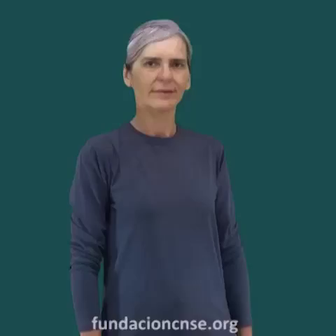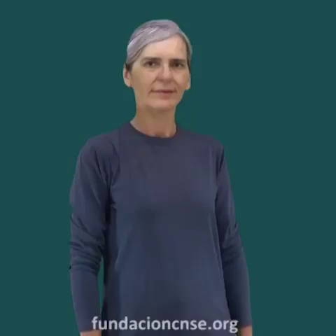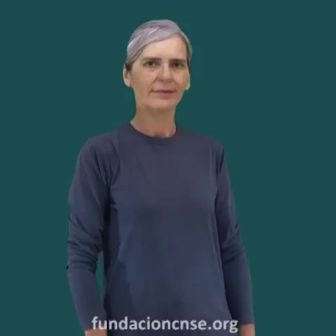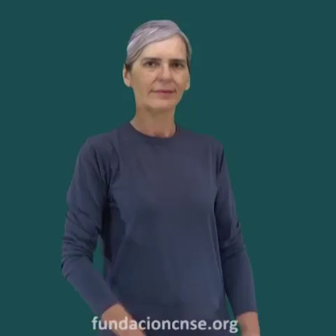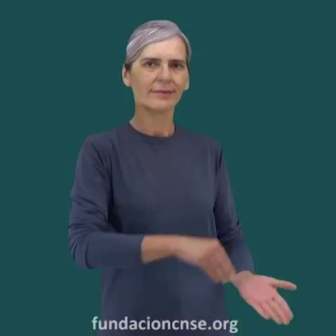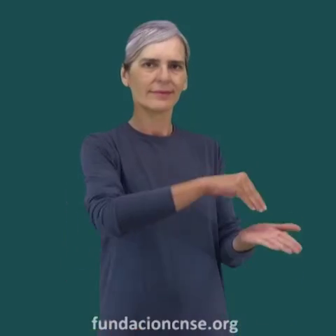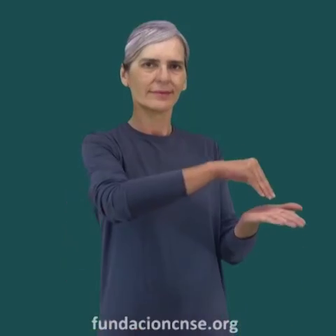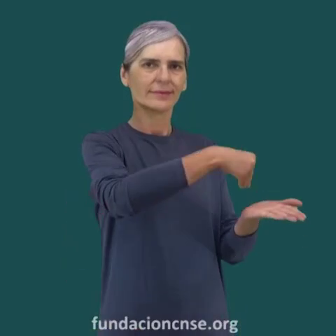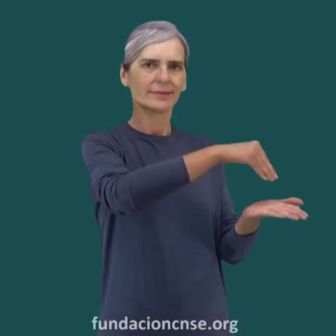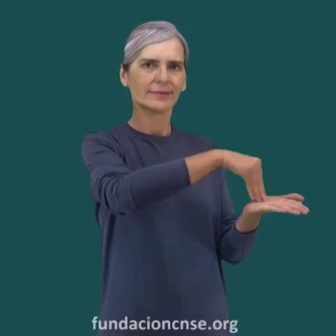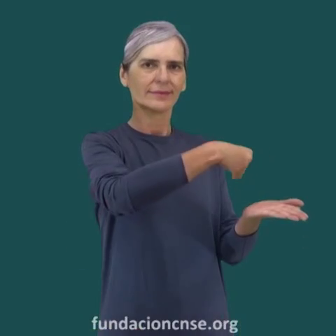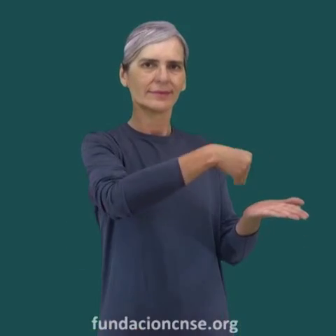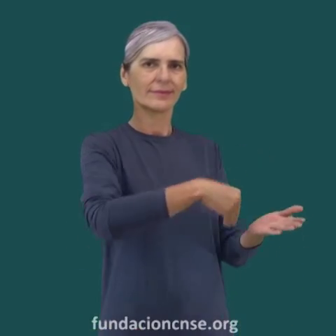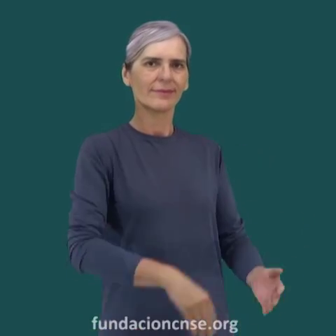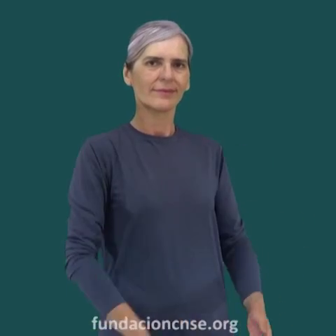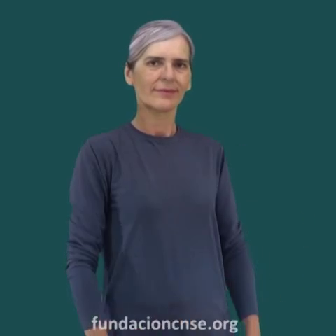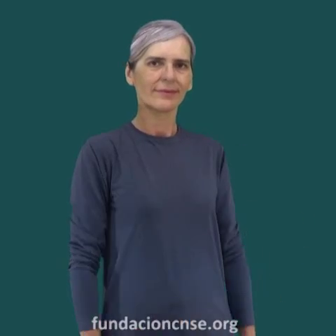grasa